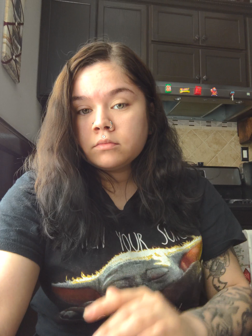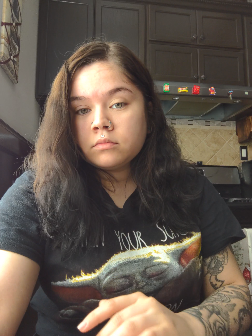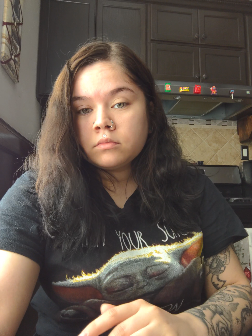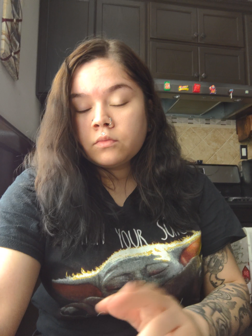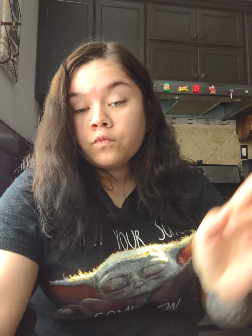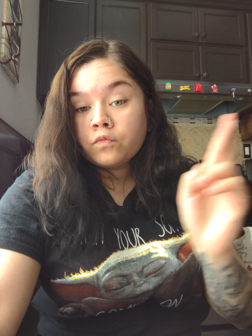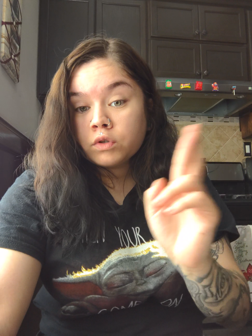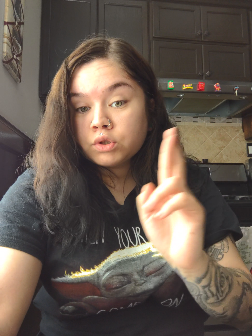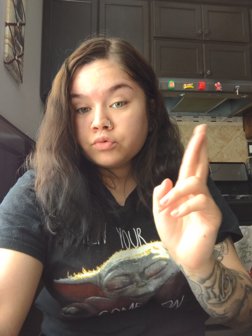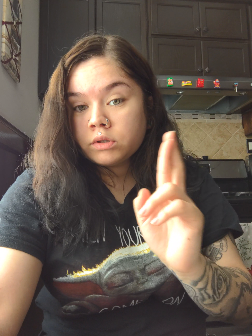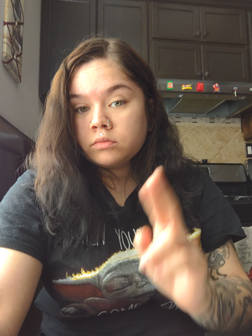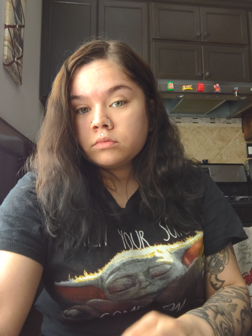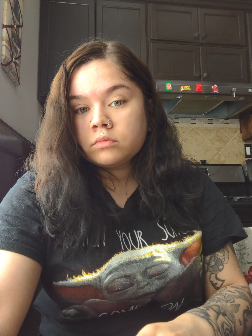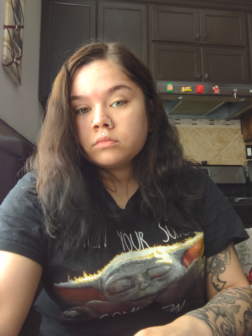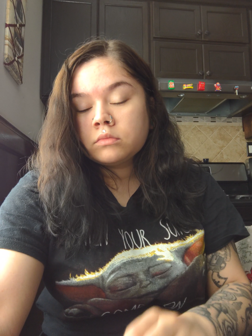refrigerator